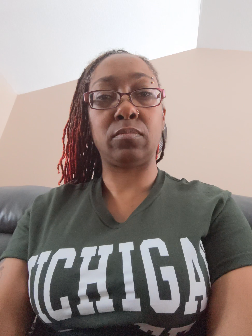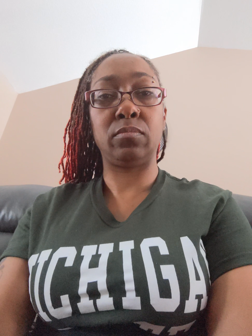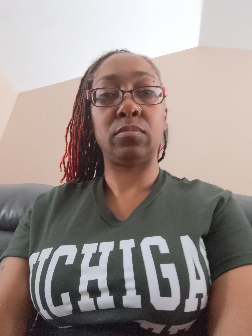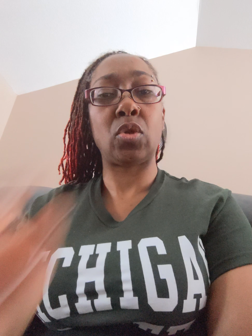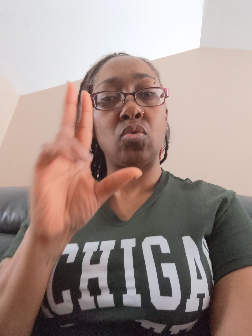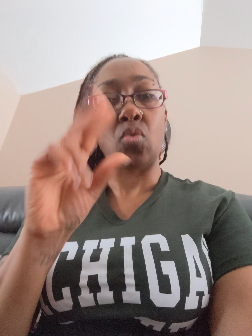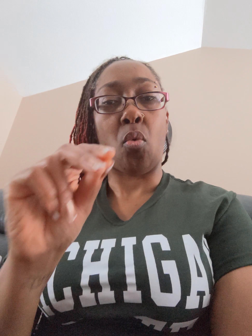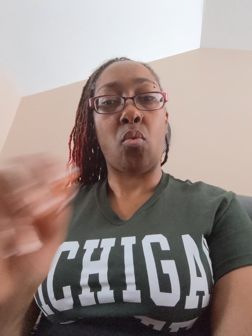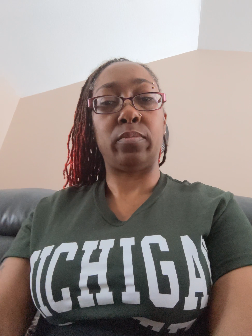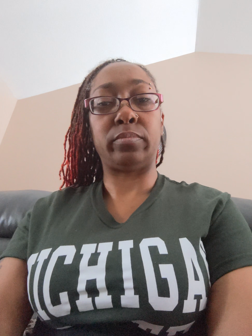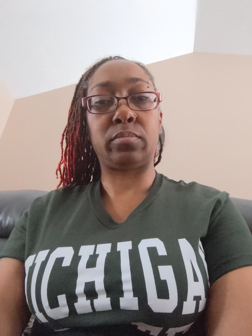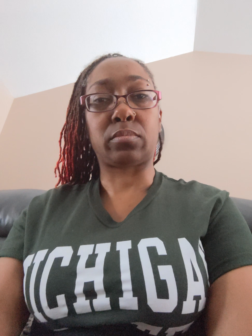no